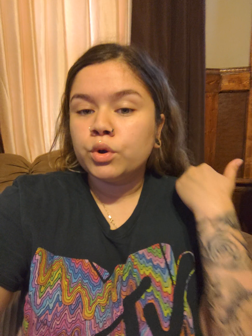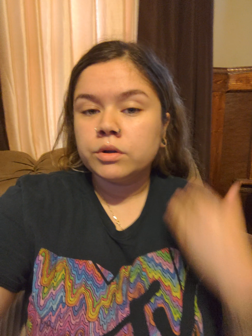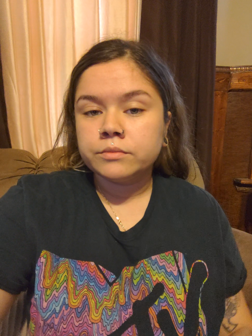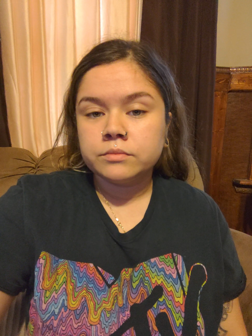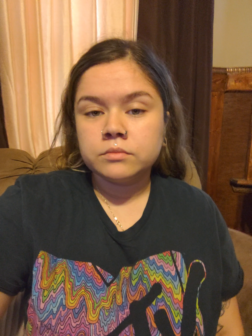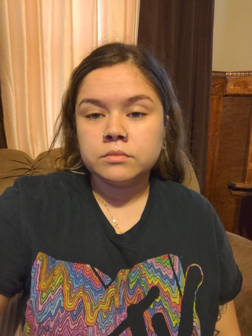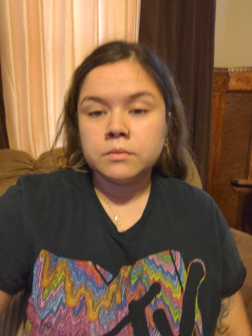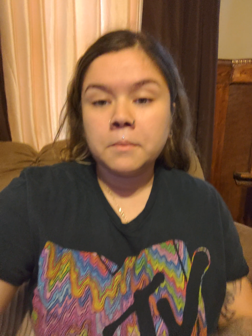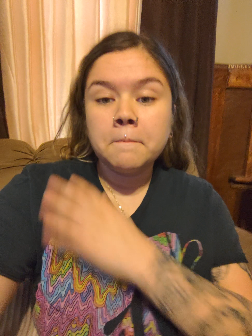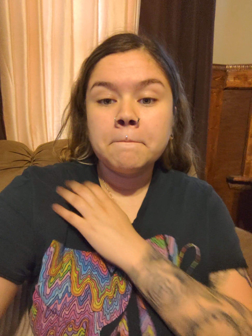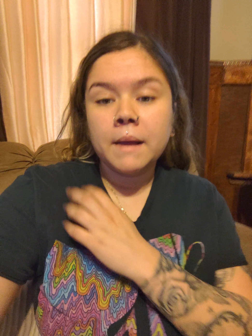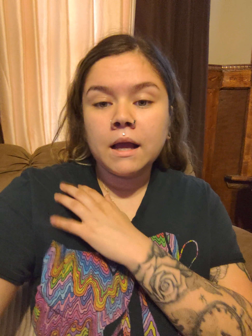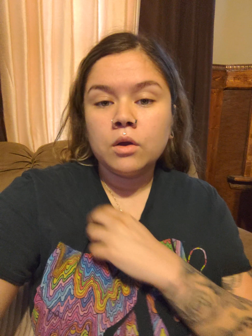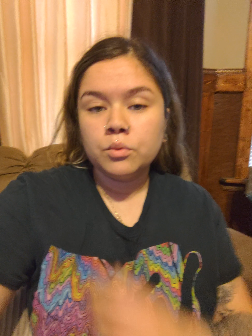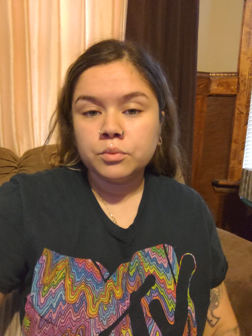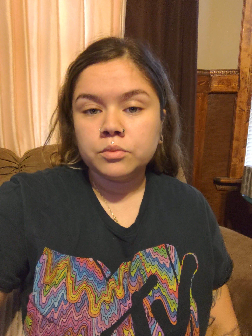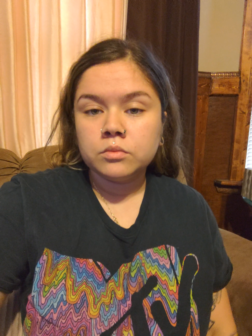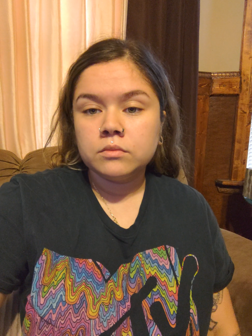bear